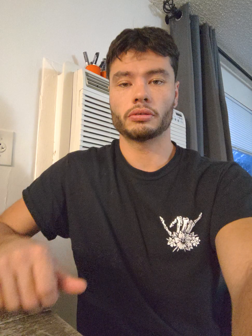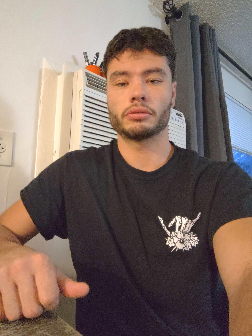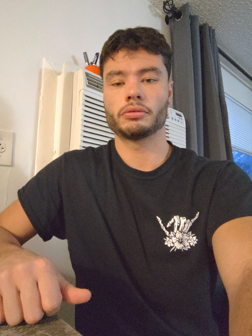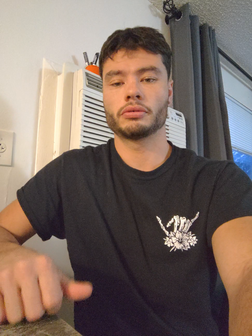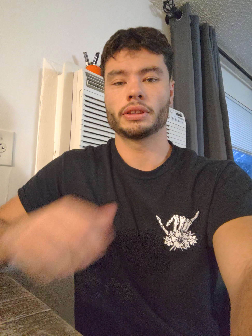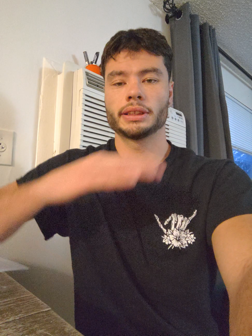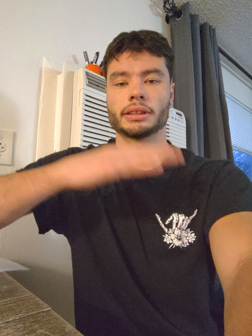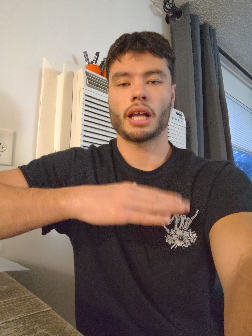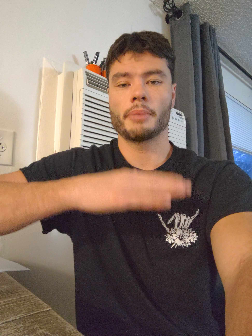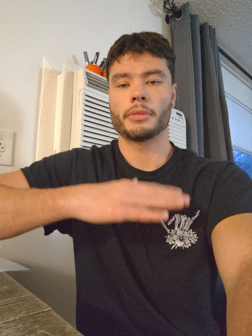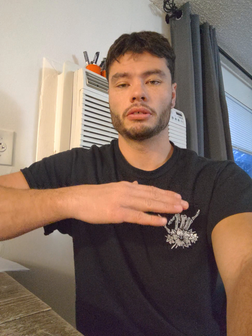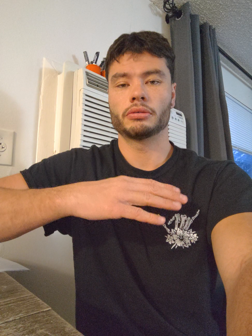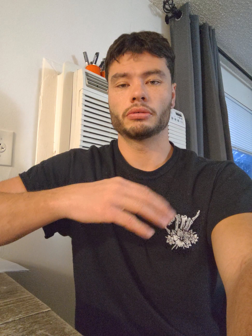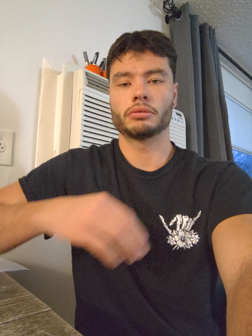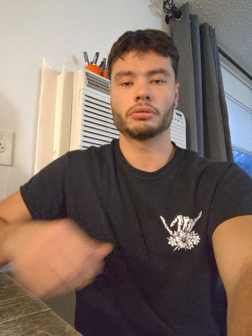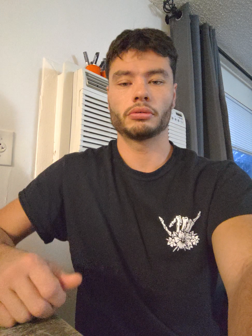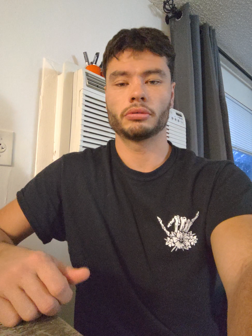table